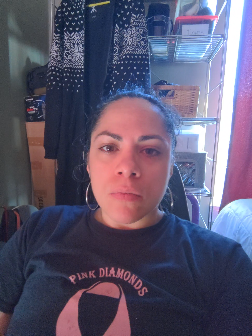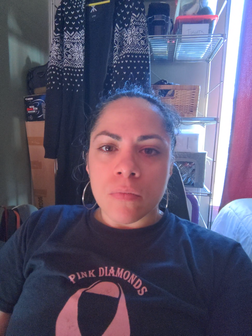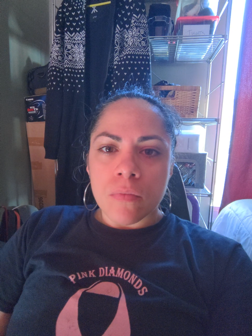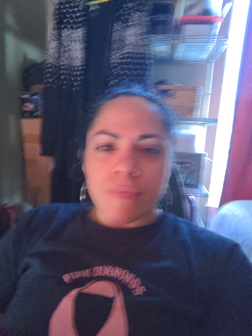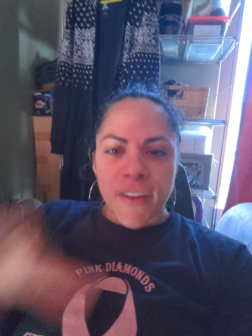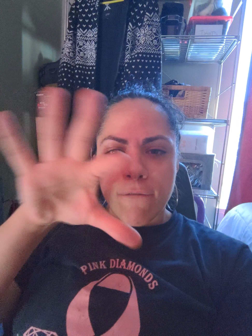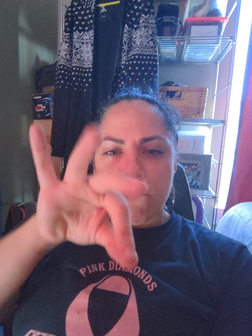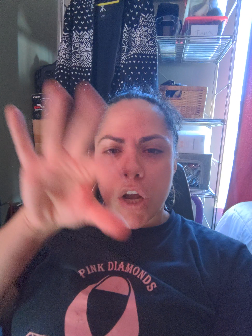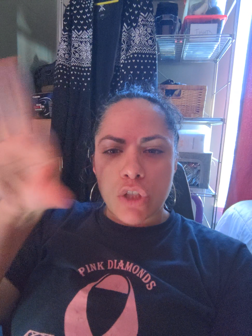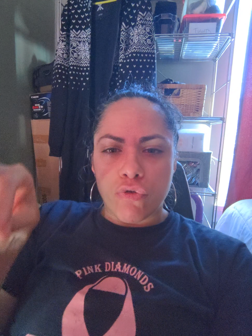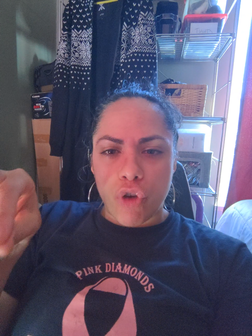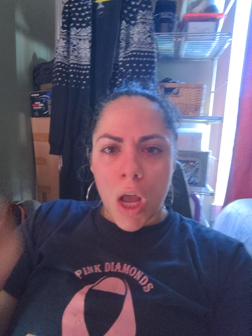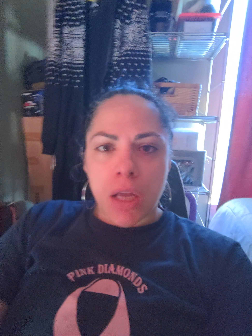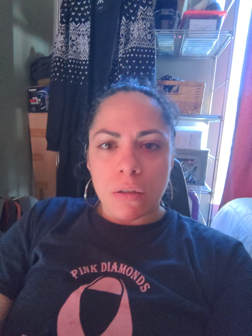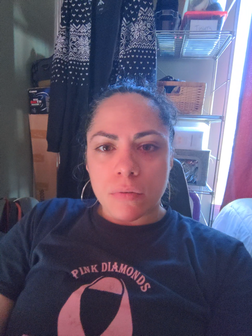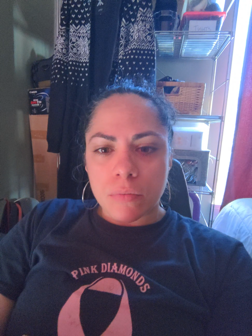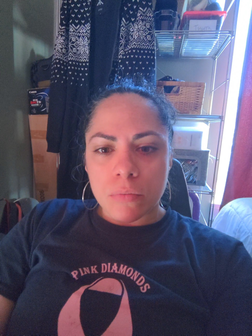french fries